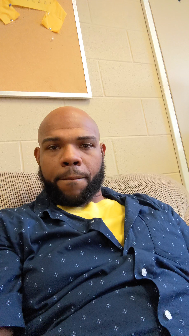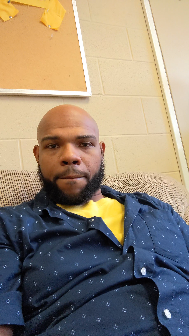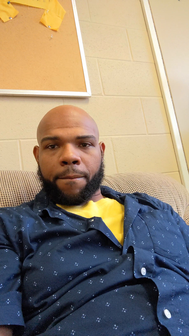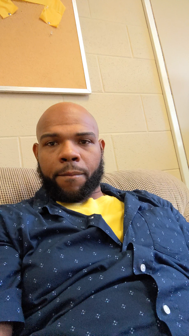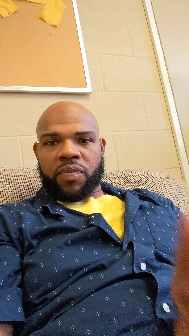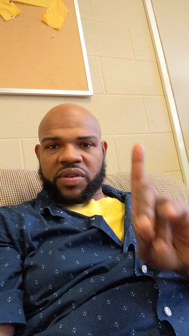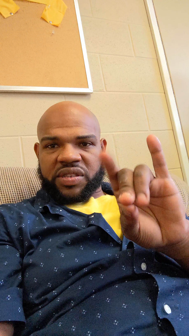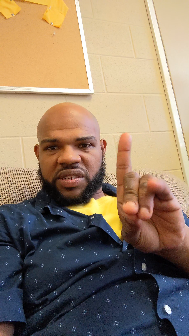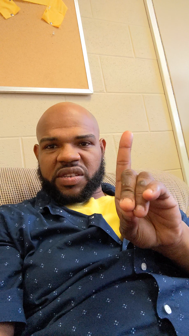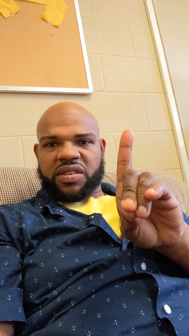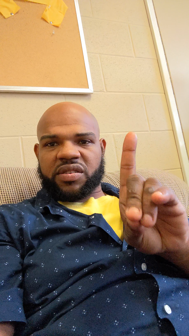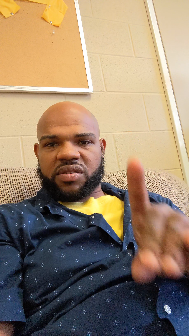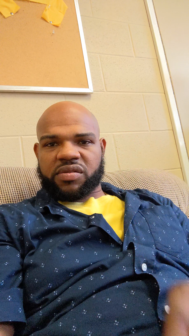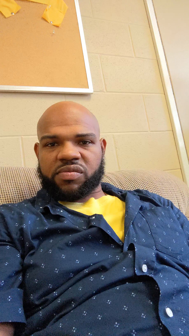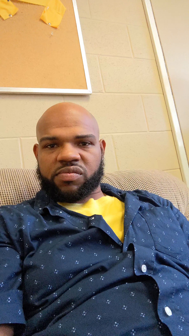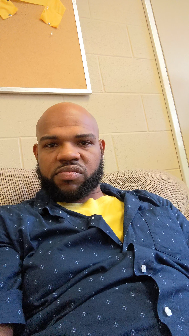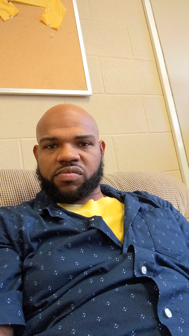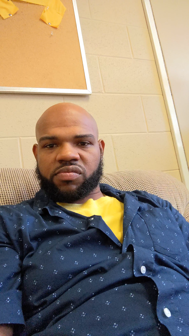did